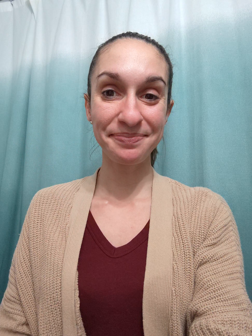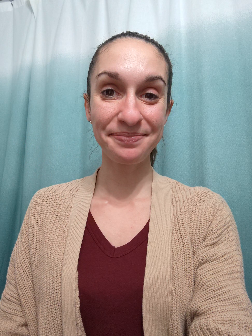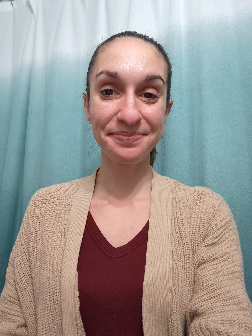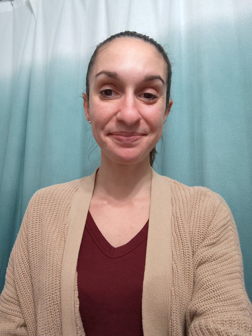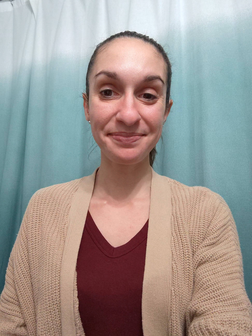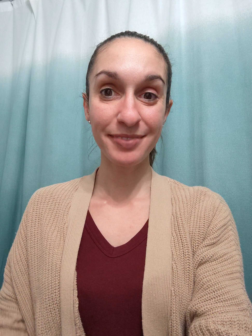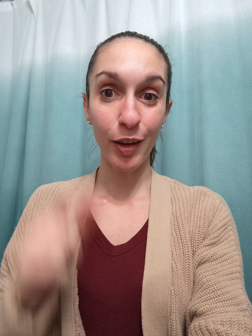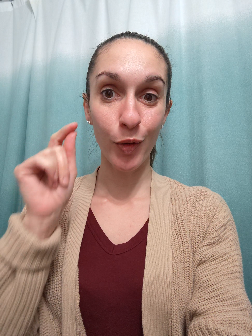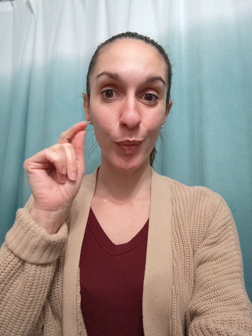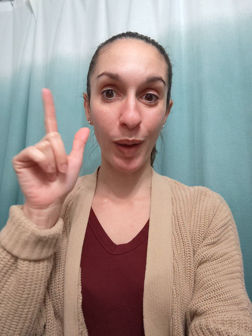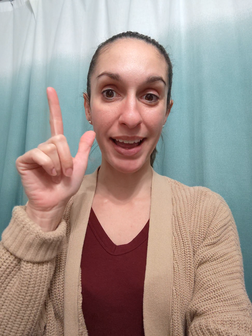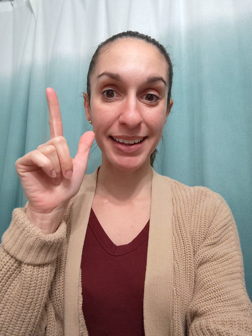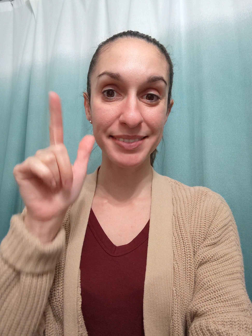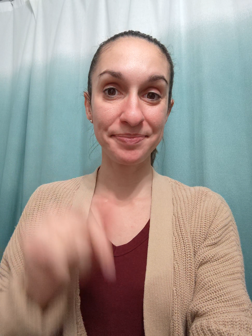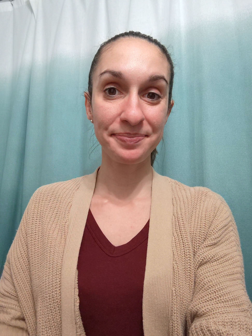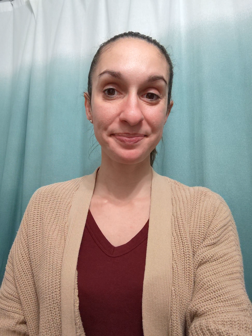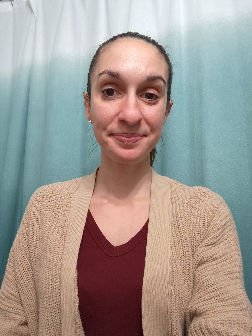awake